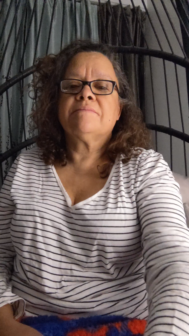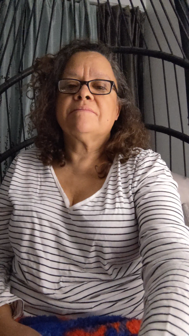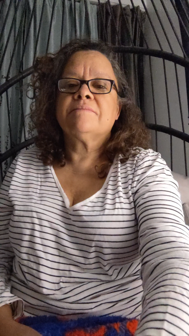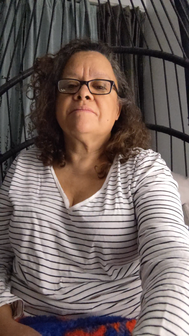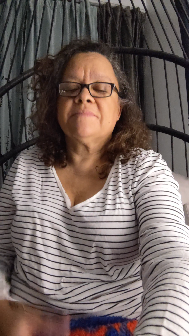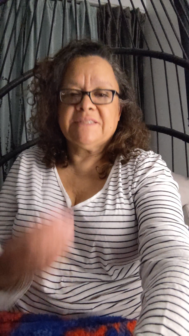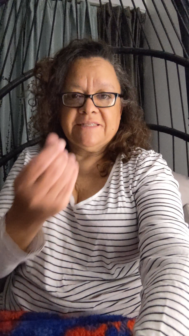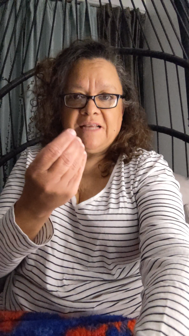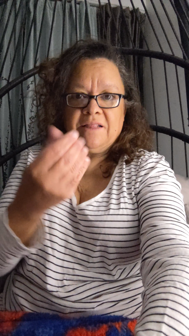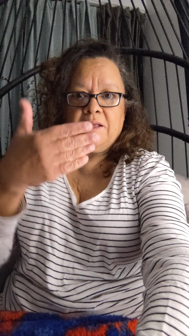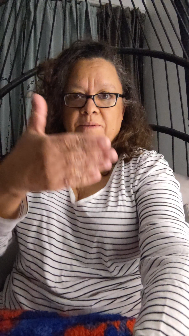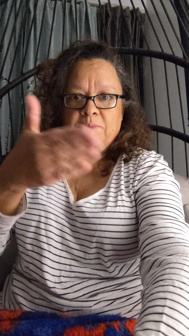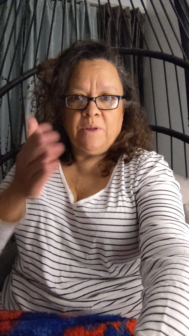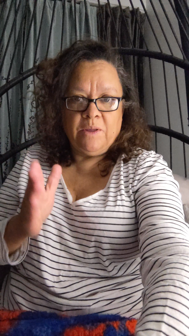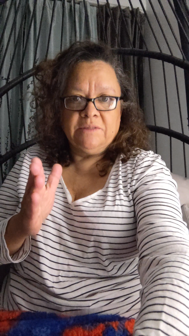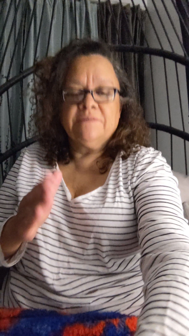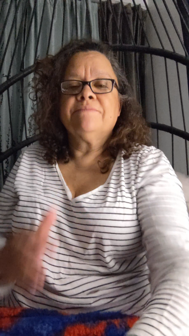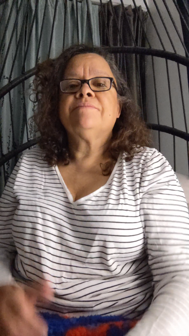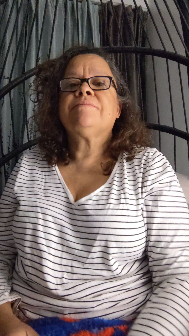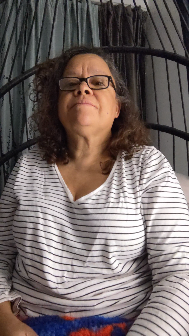sandbox